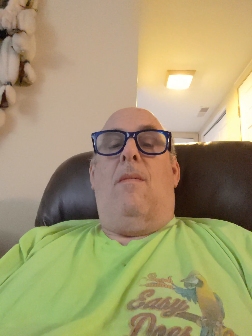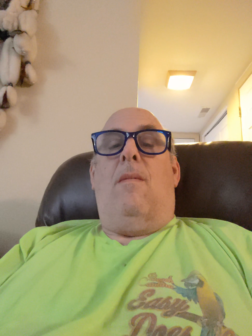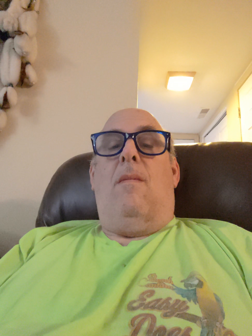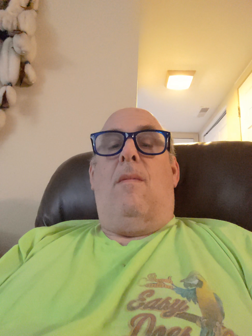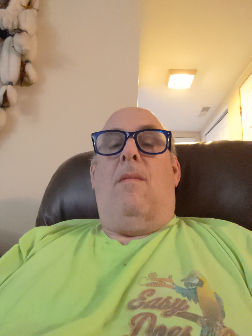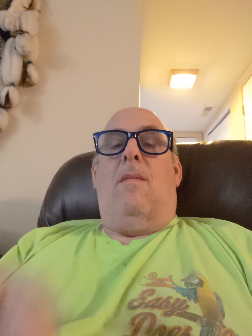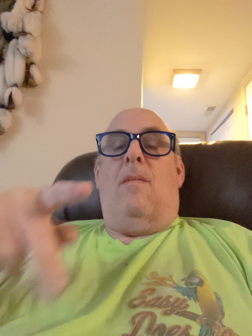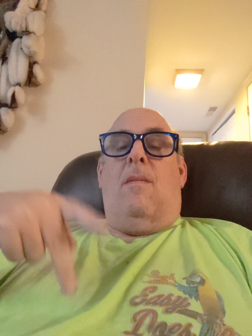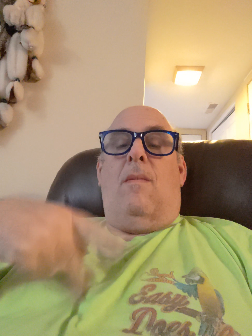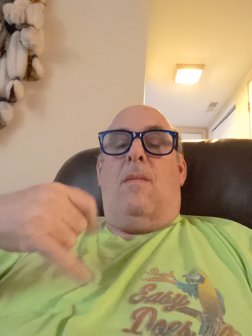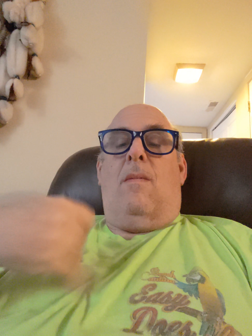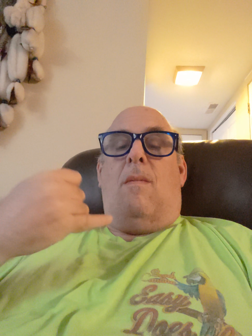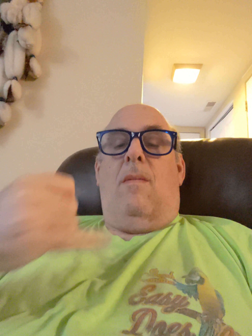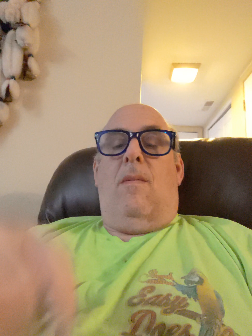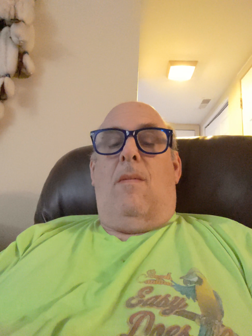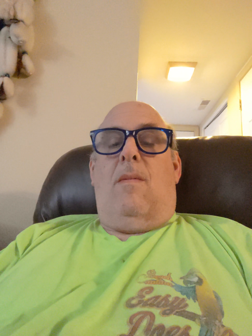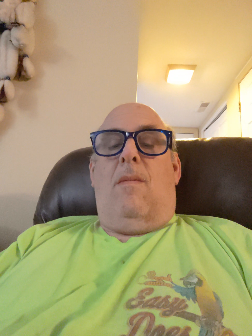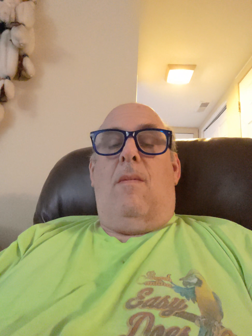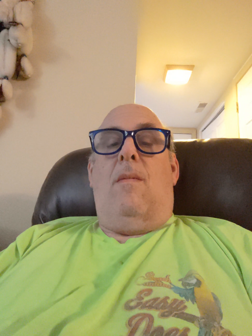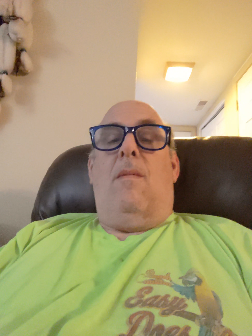pajamas